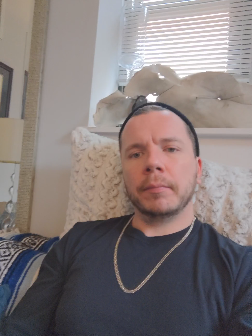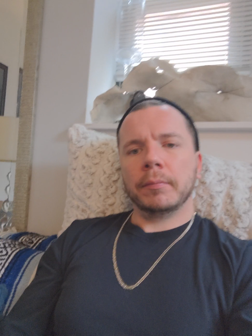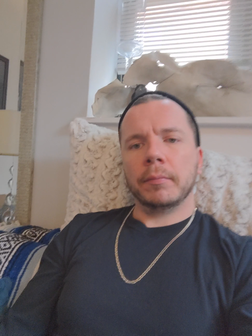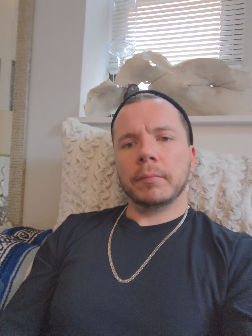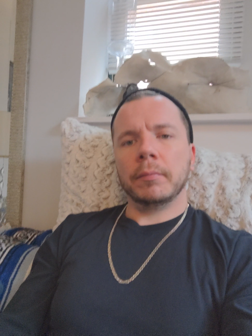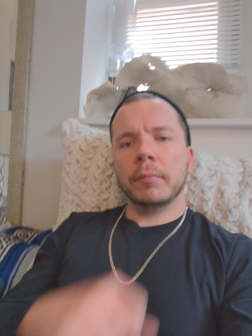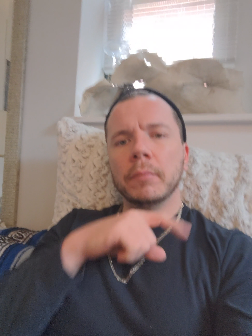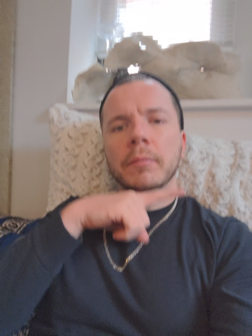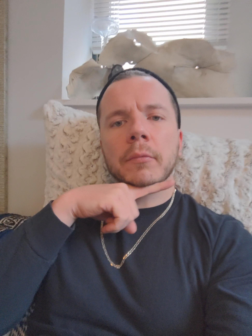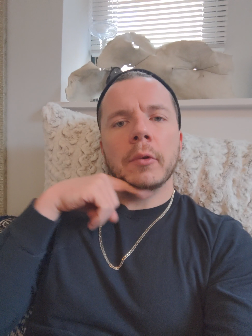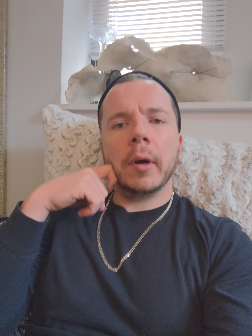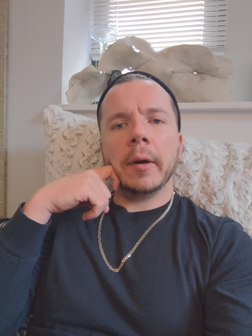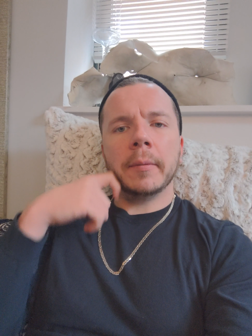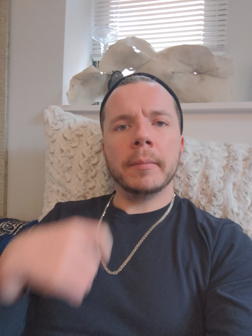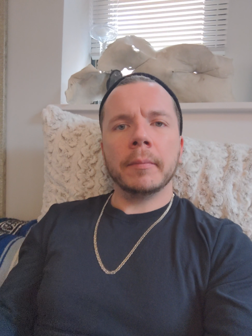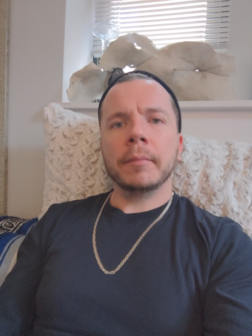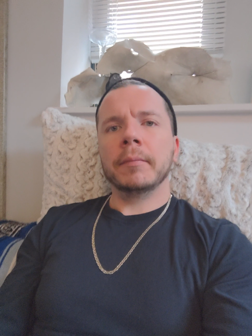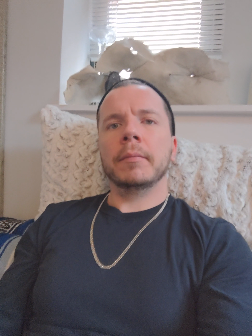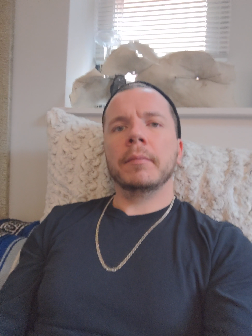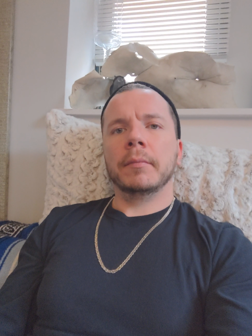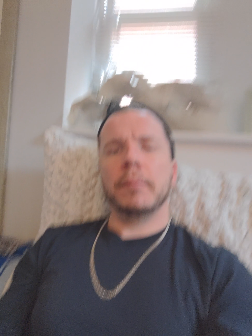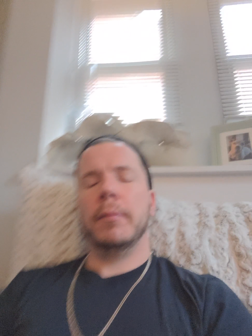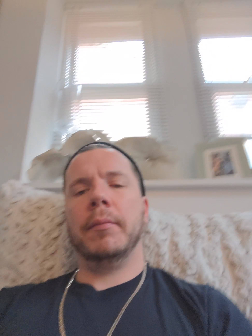dry